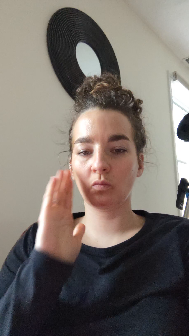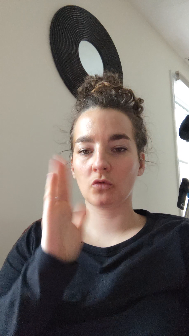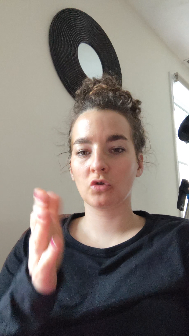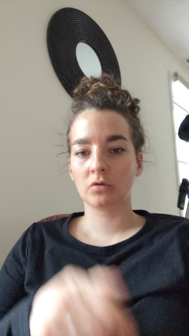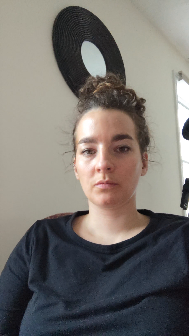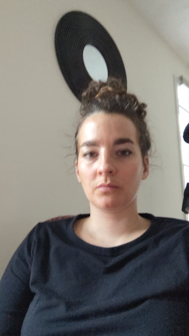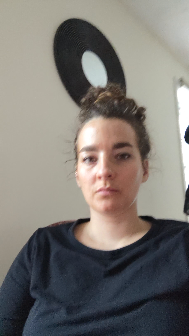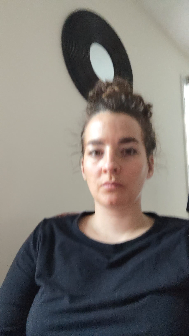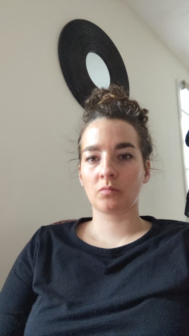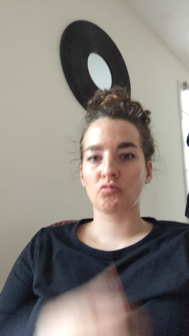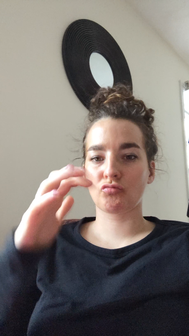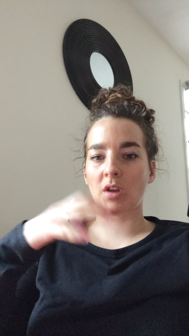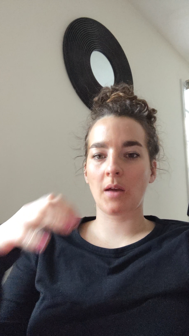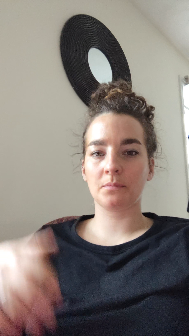grapes